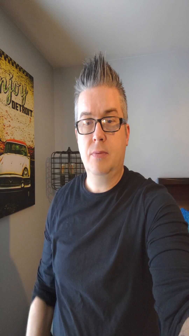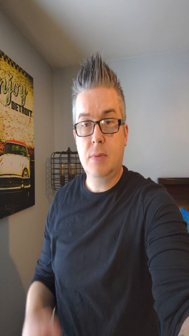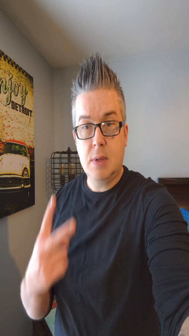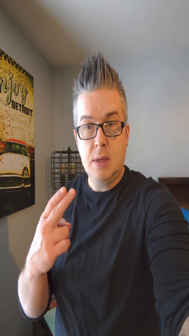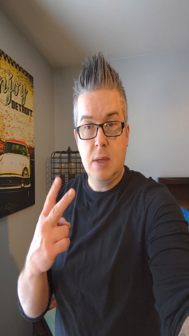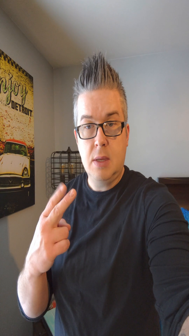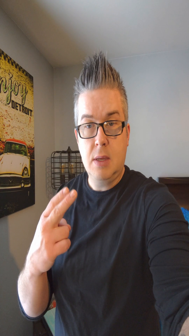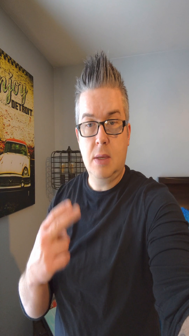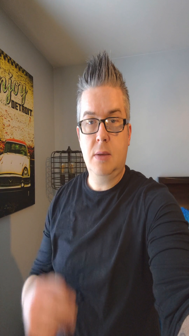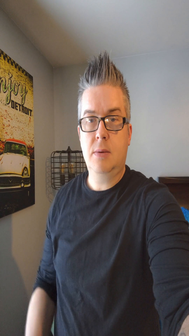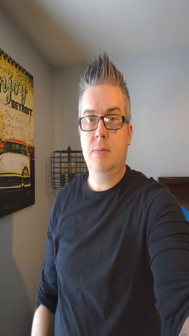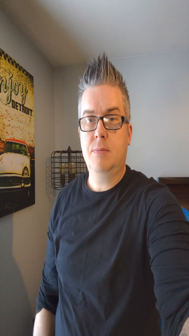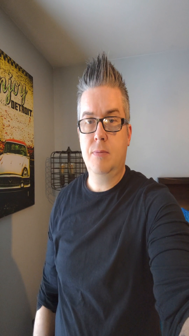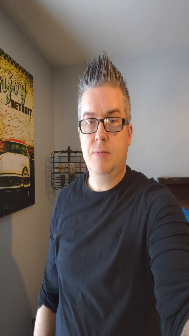scissors